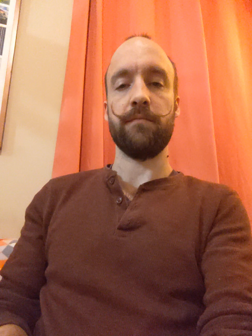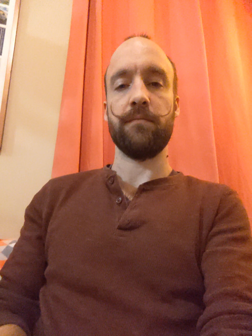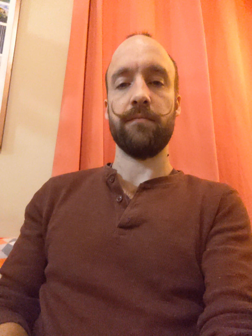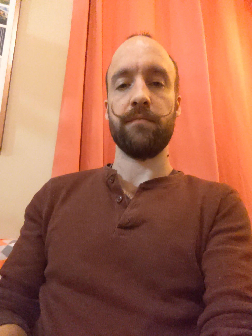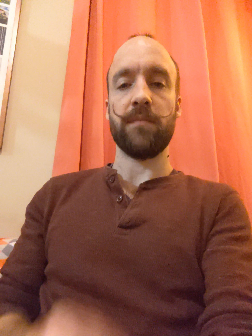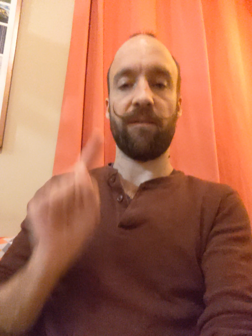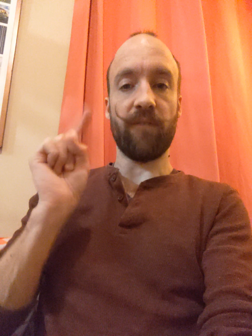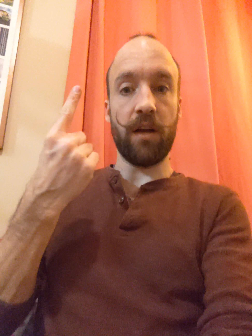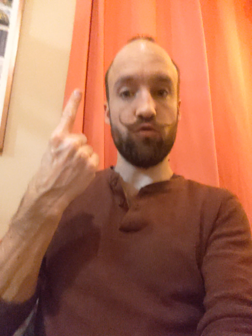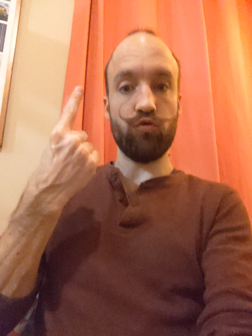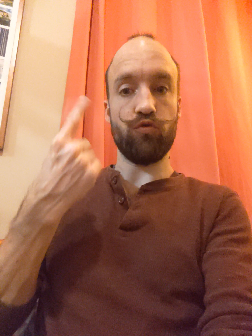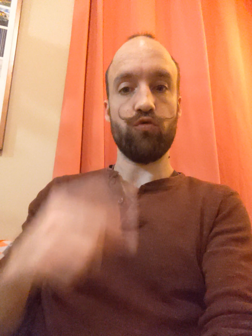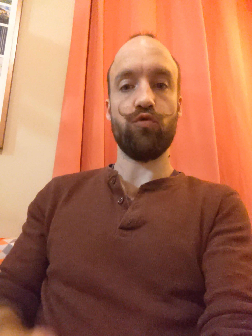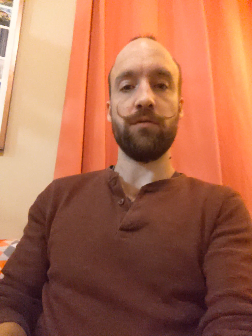first